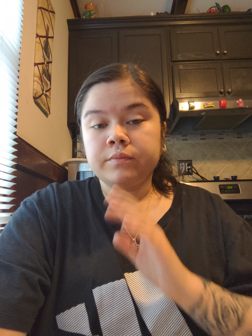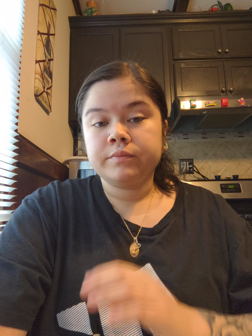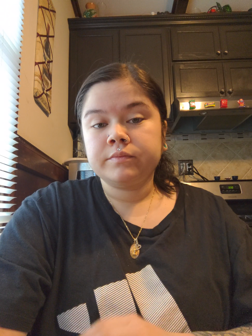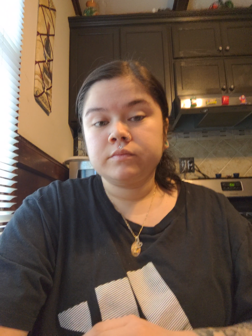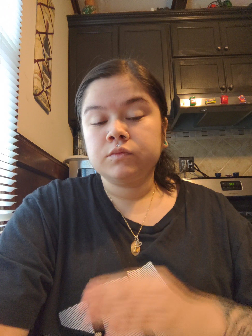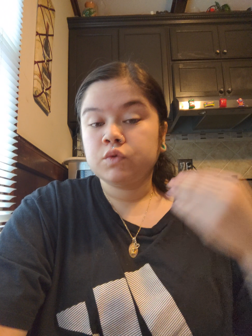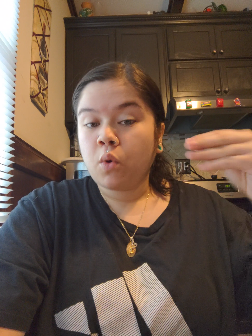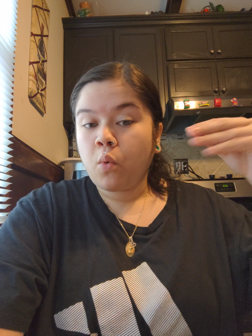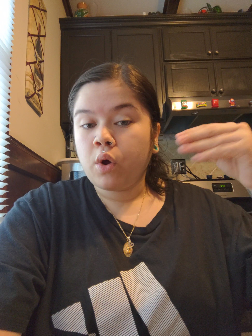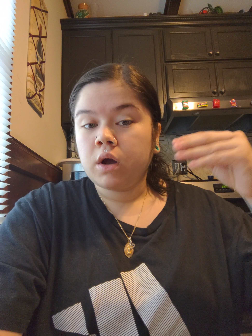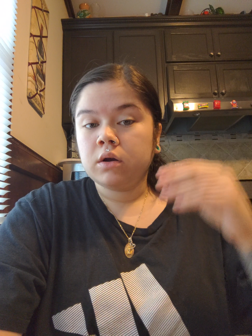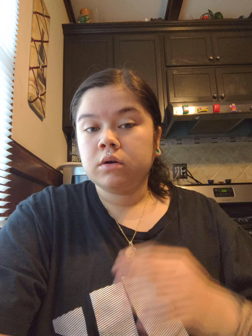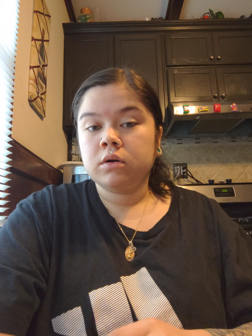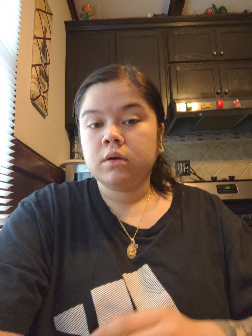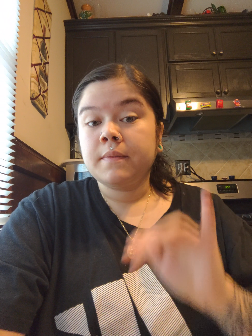store